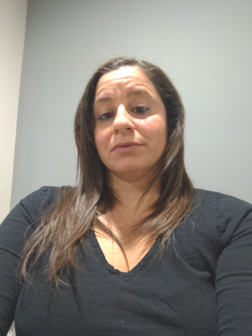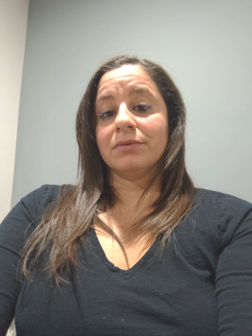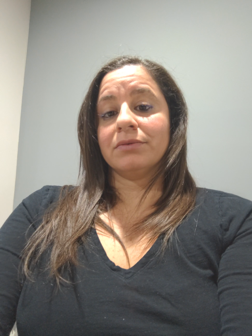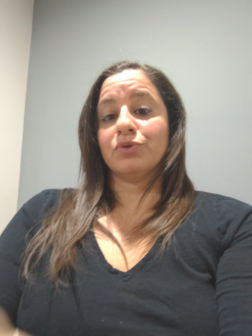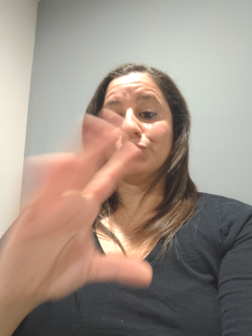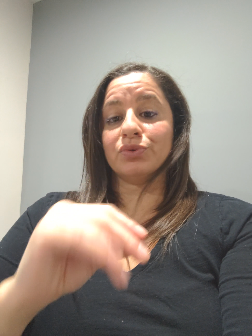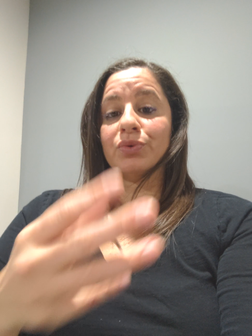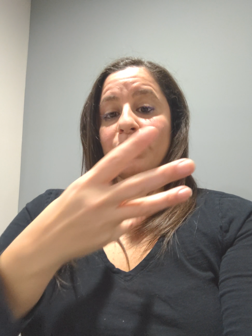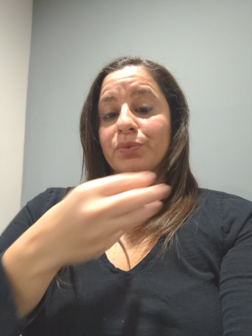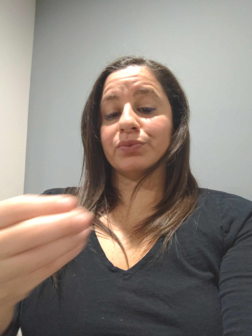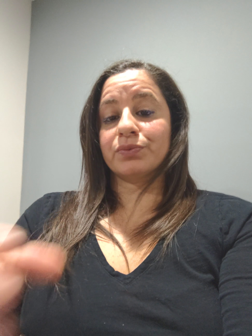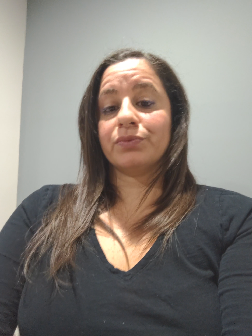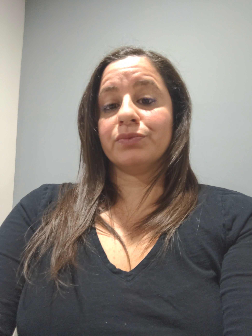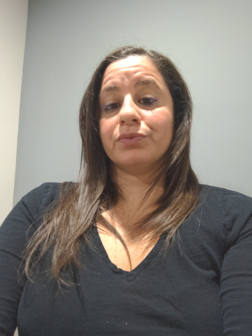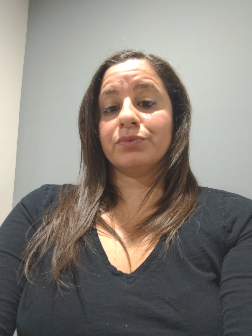story